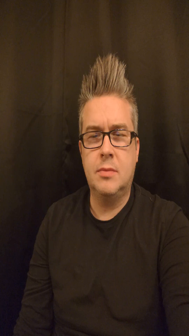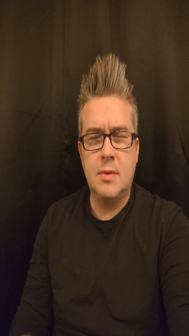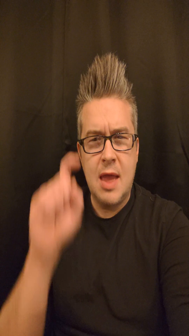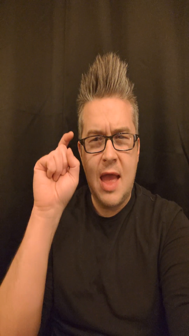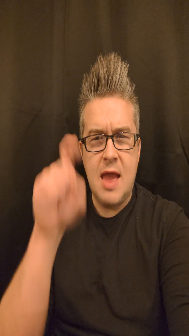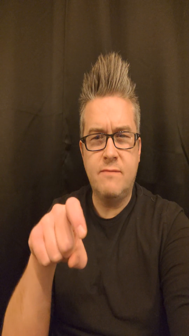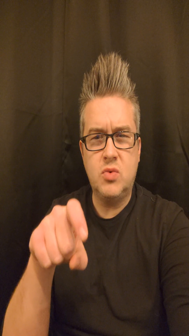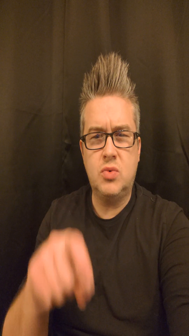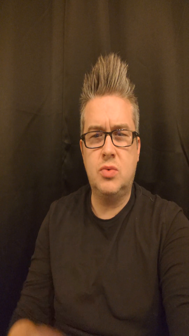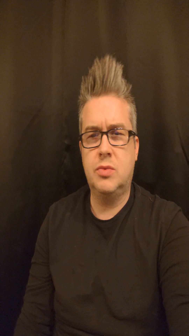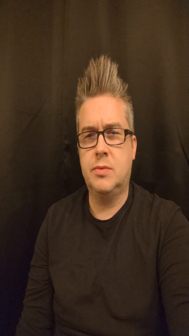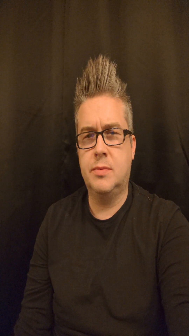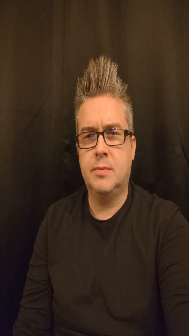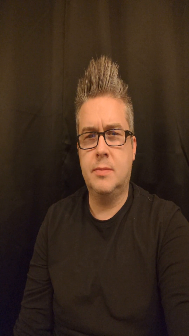have to